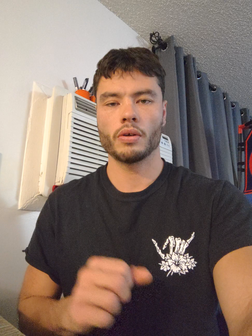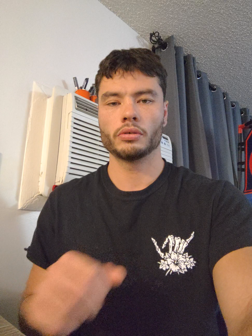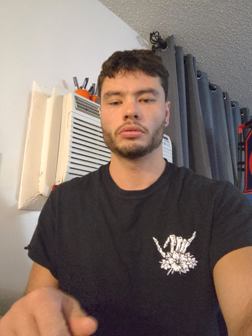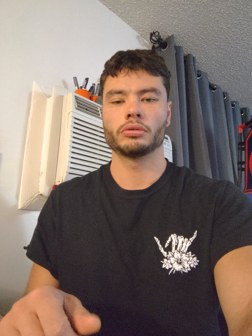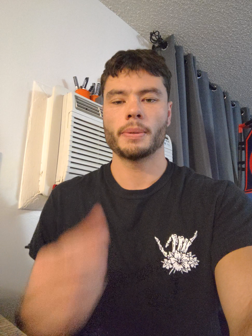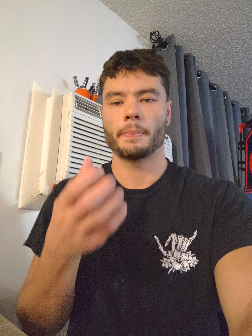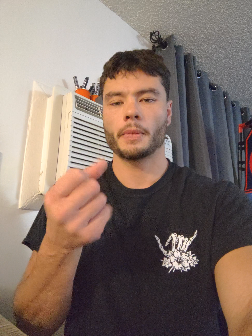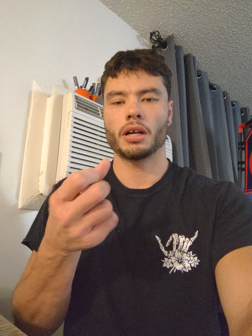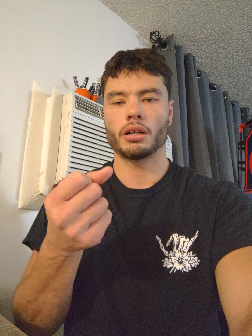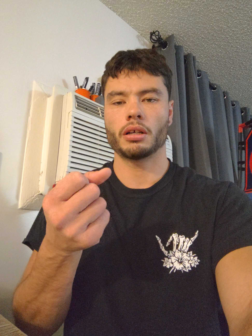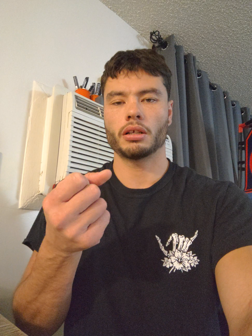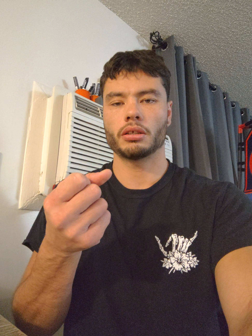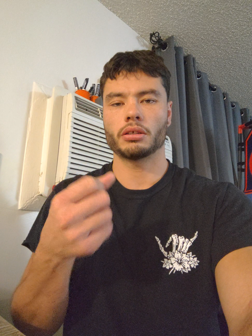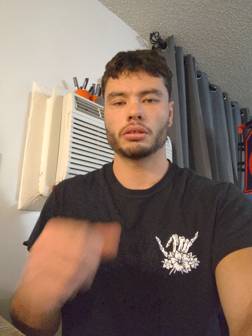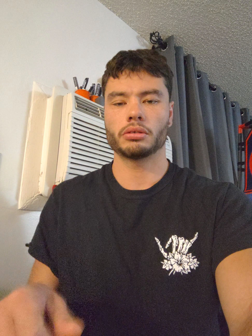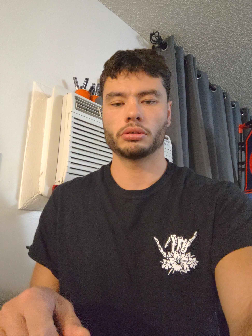milk